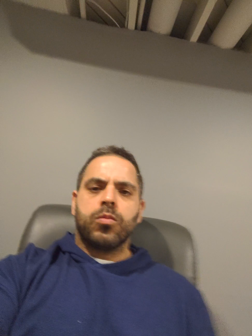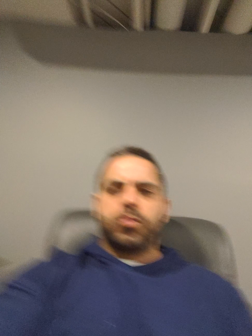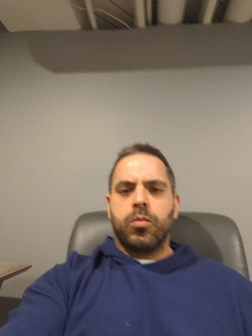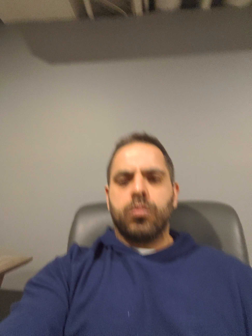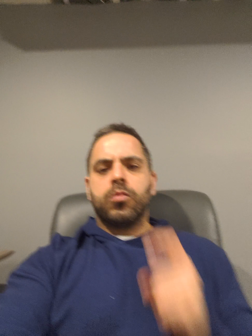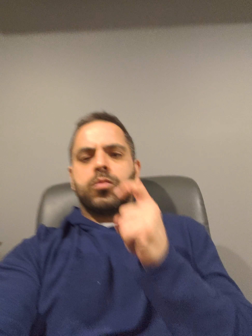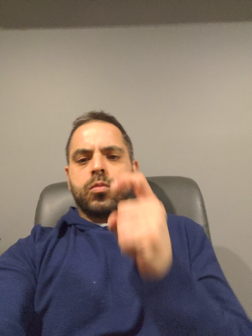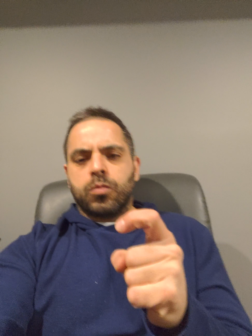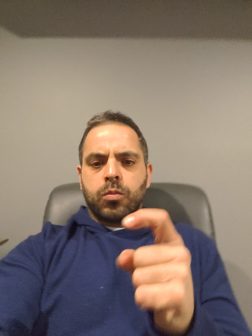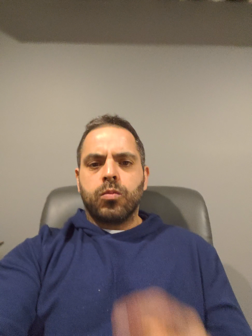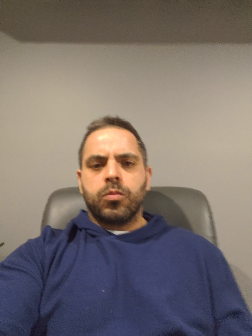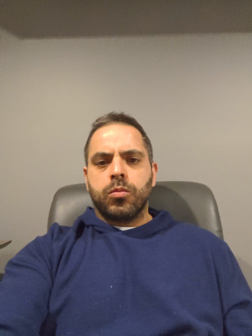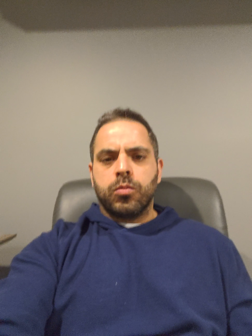gift